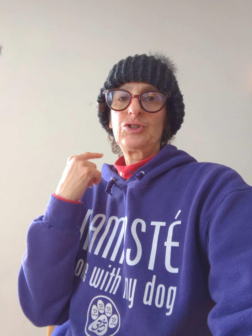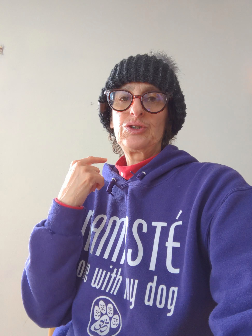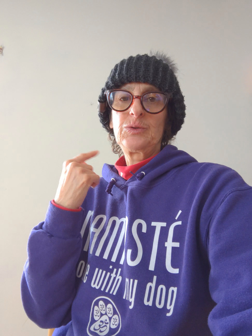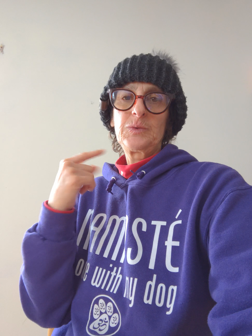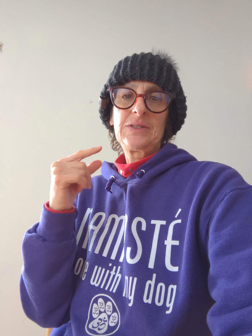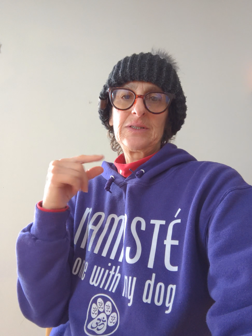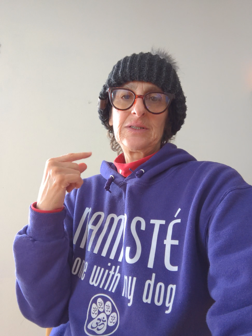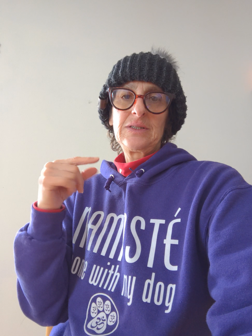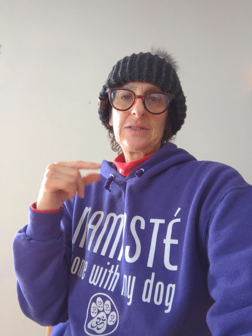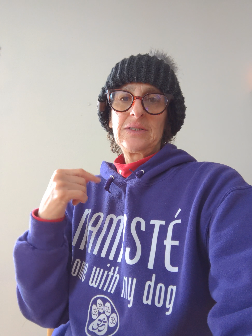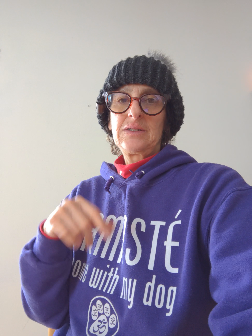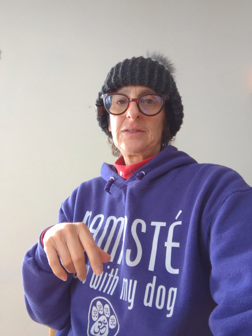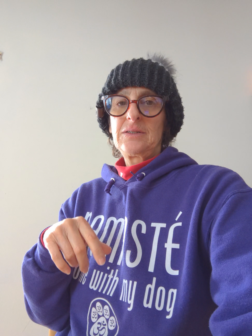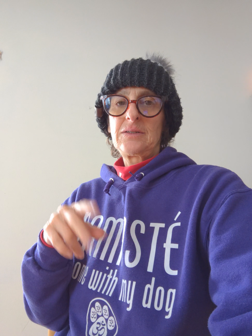green